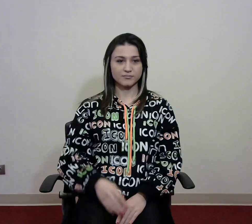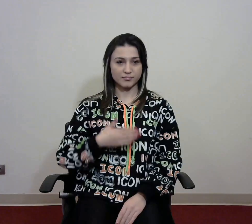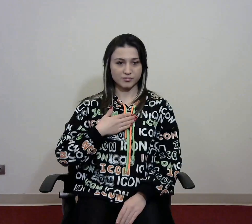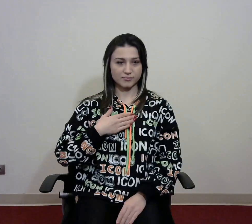mənim